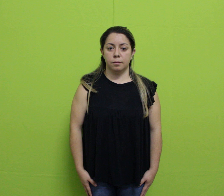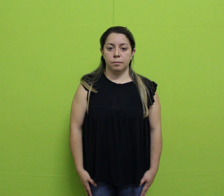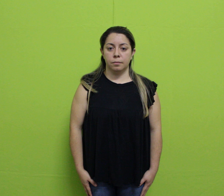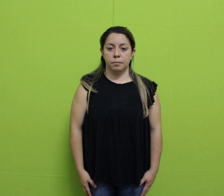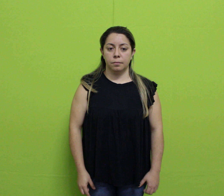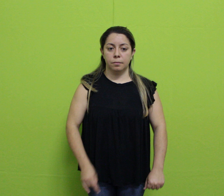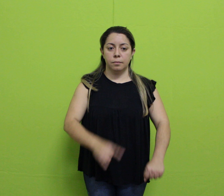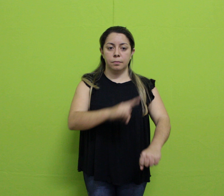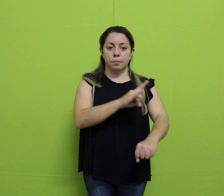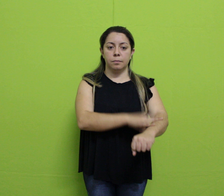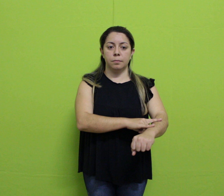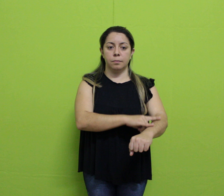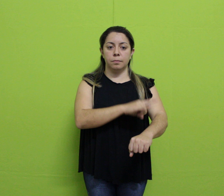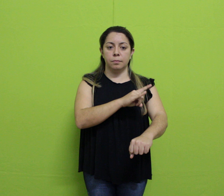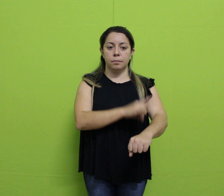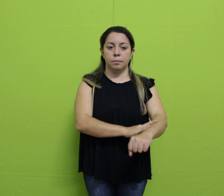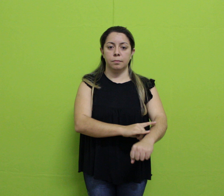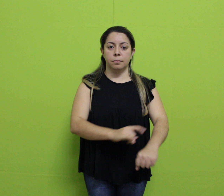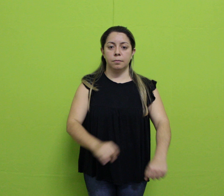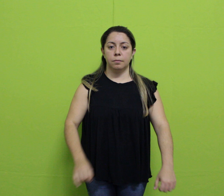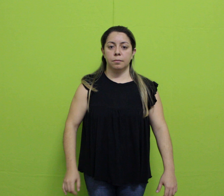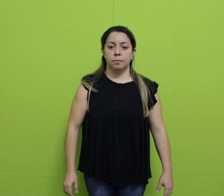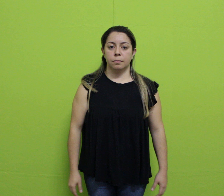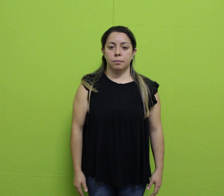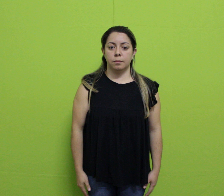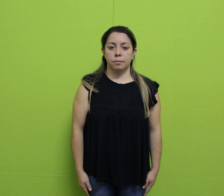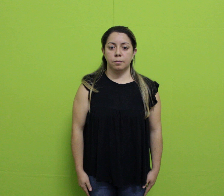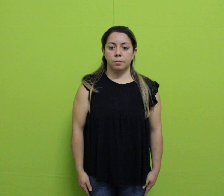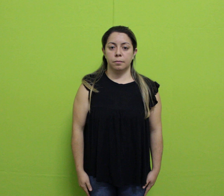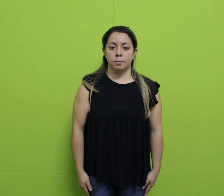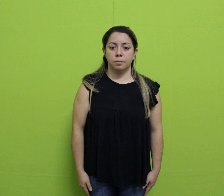banheiro